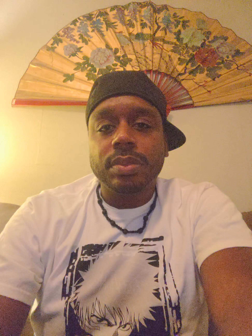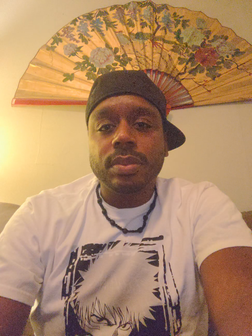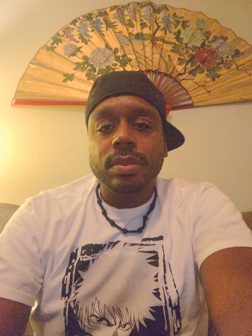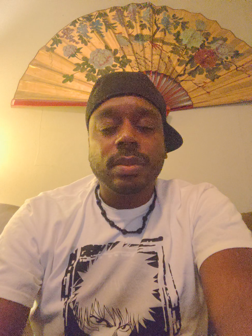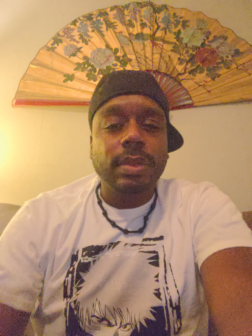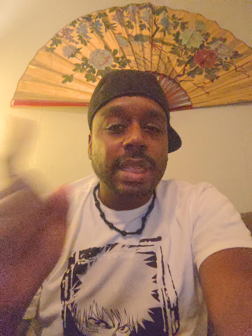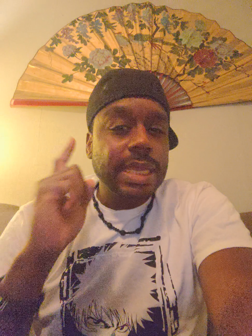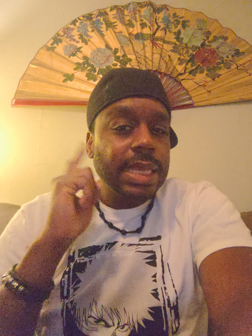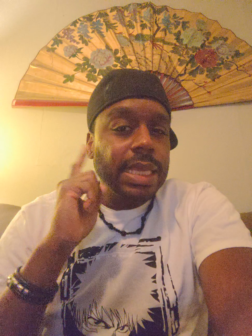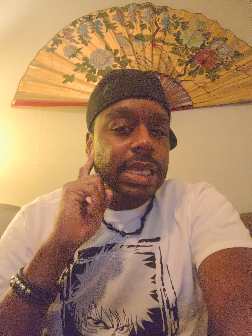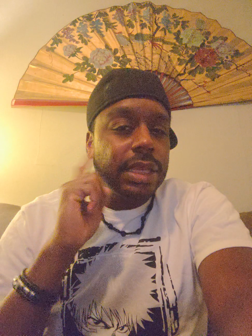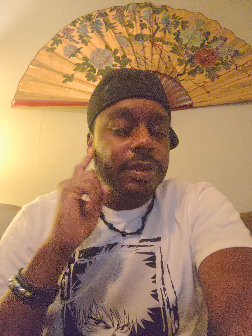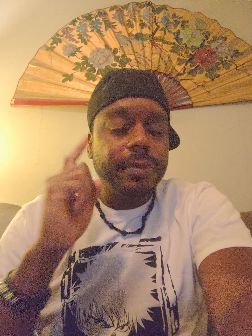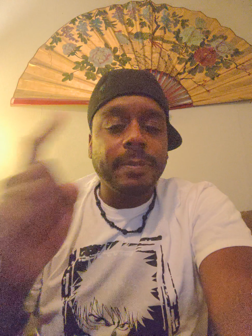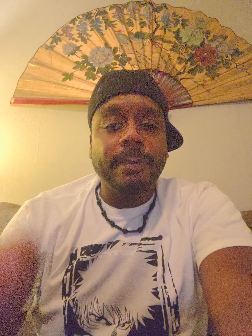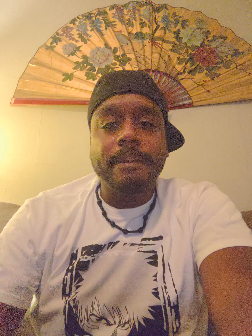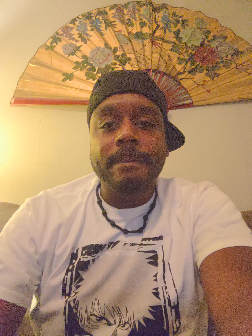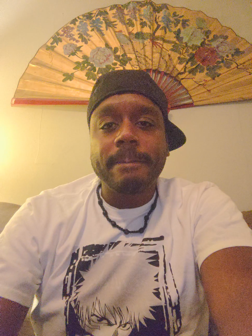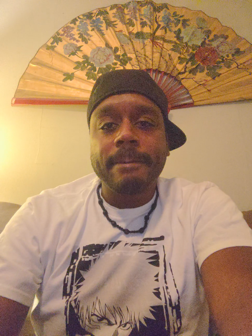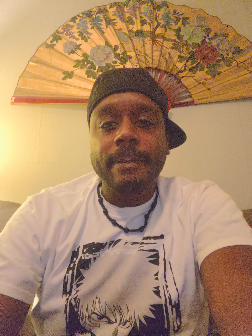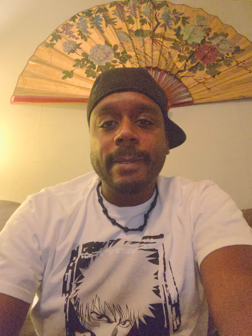hear